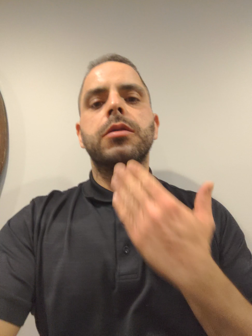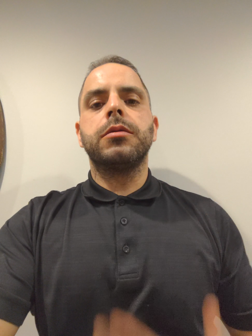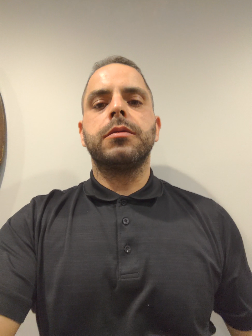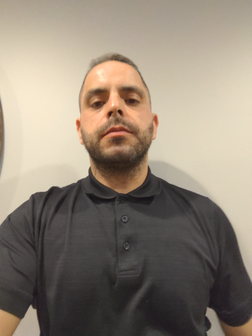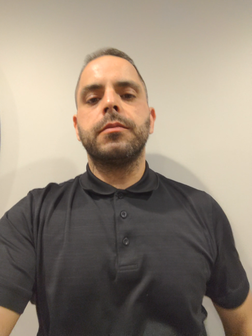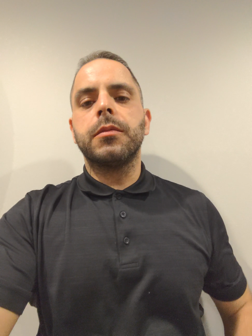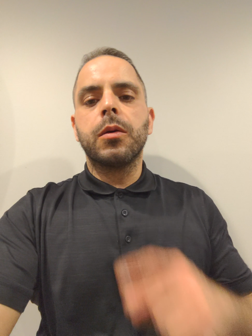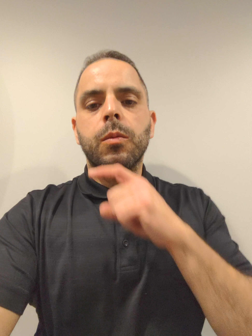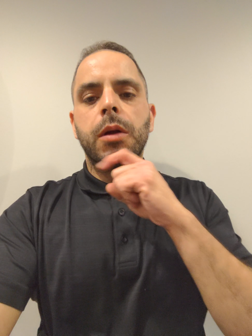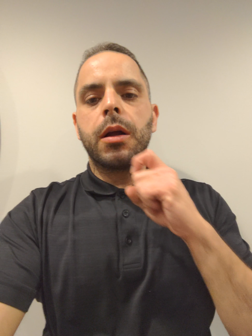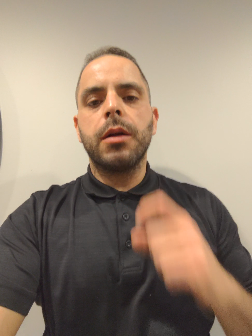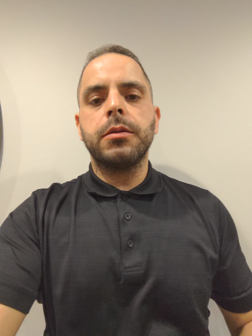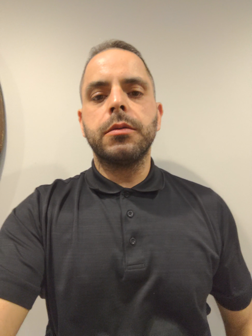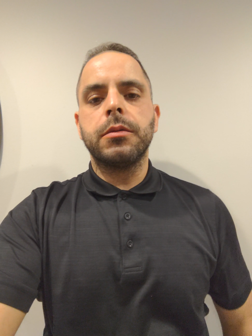dry